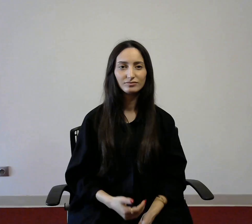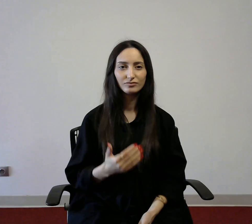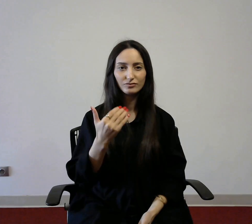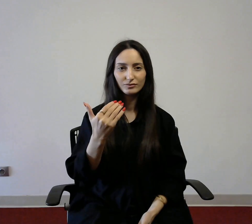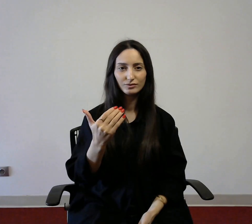siz